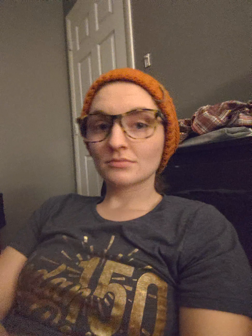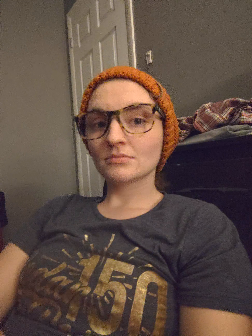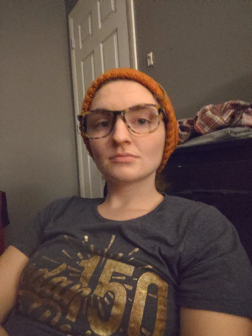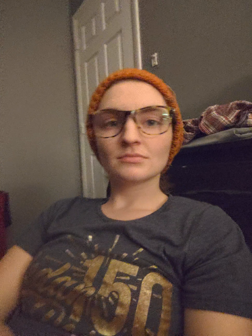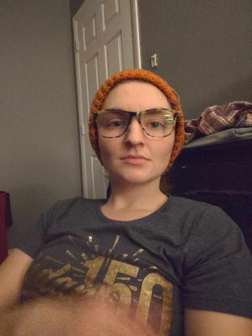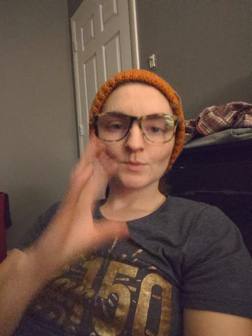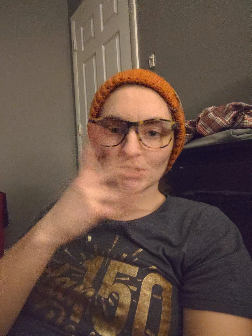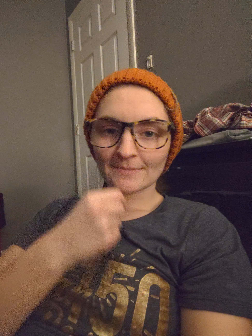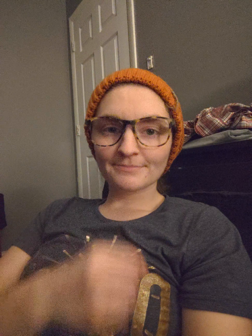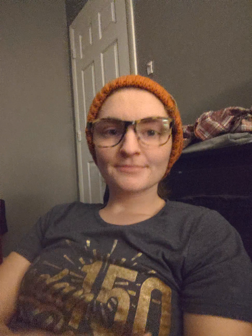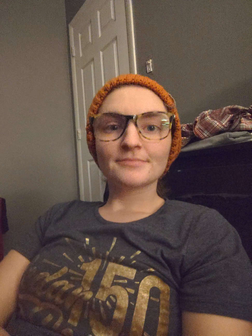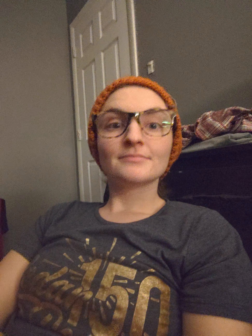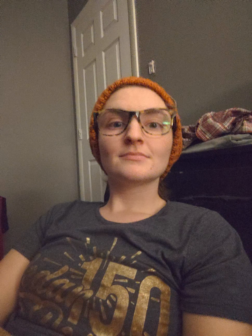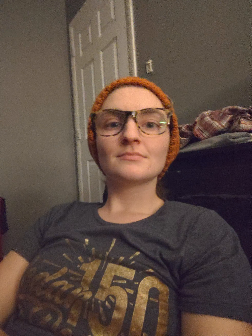pretty